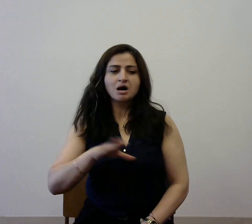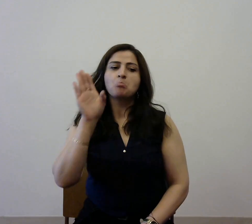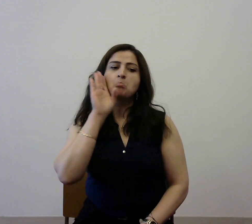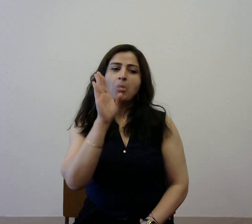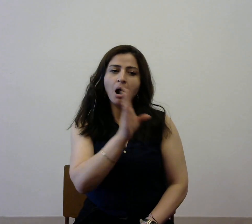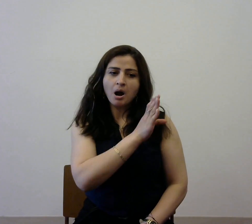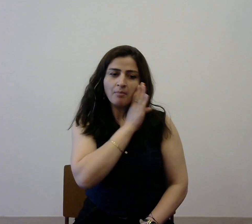ana